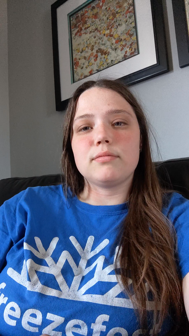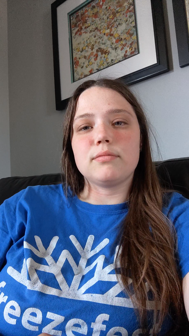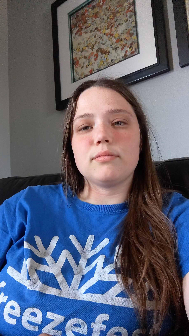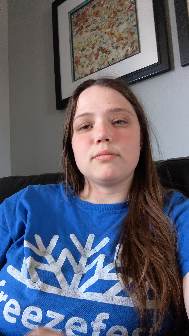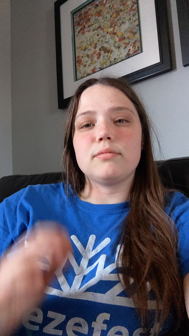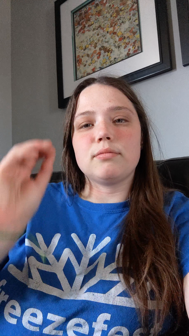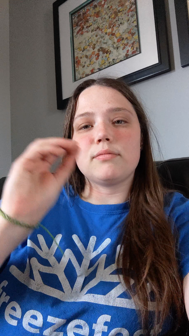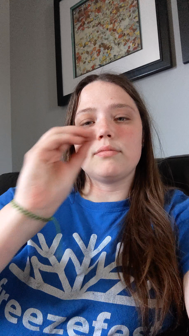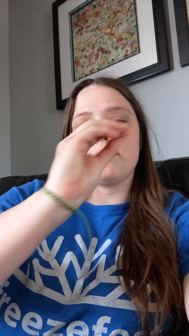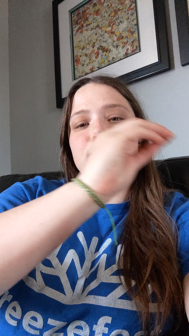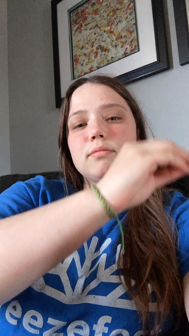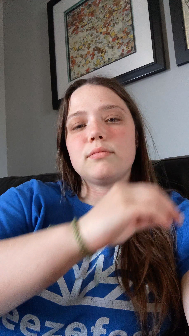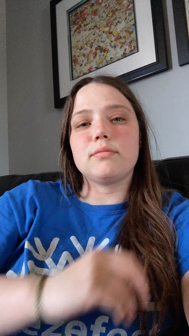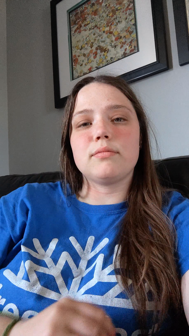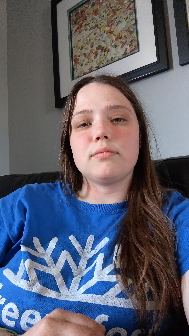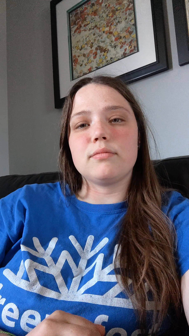dinosaur